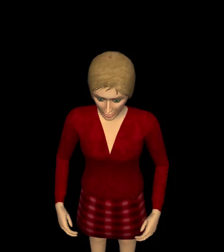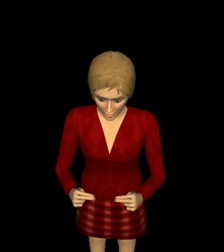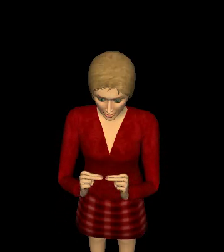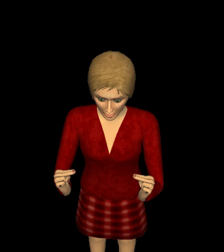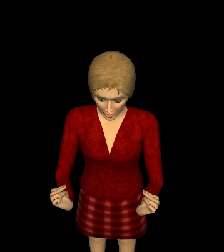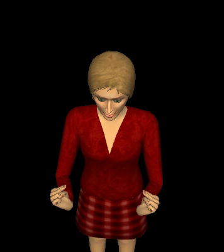جسر